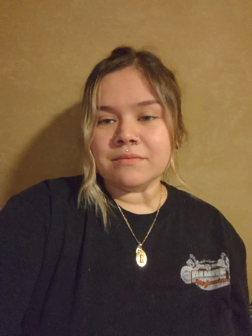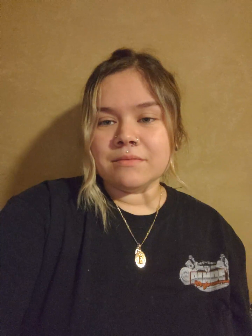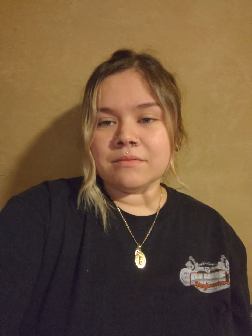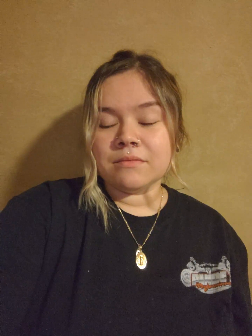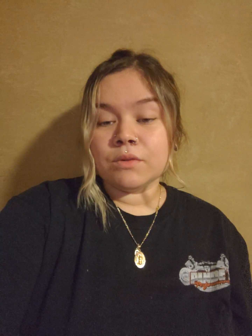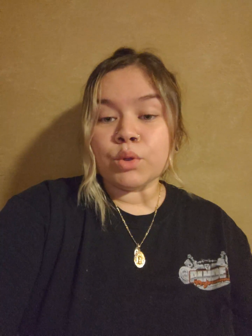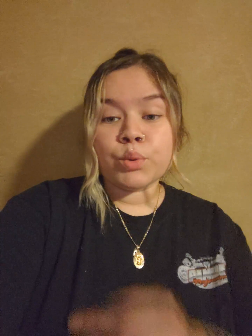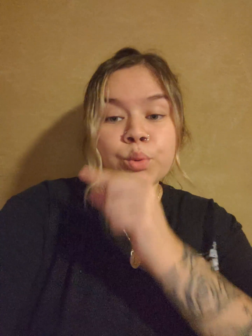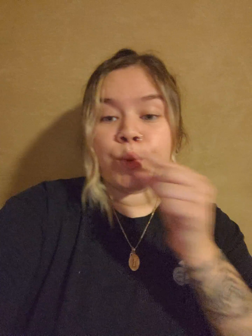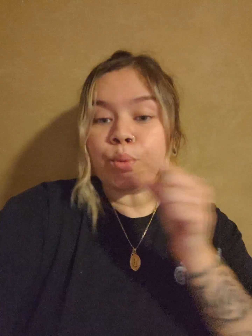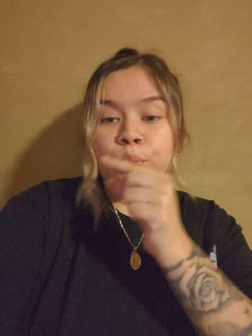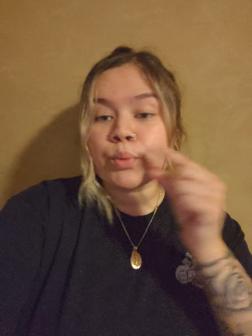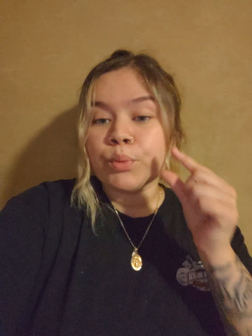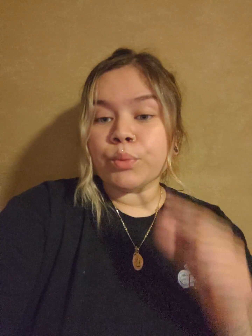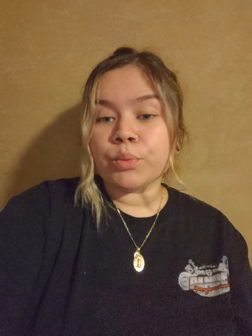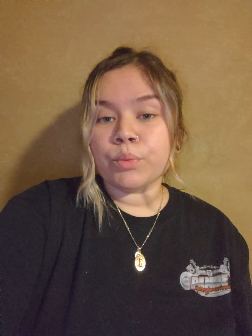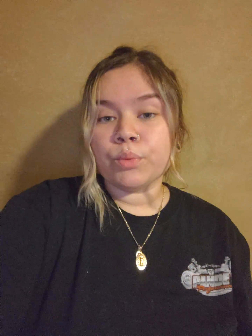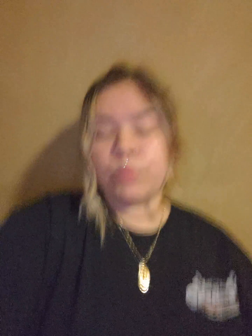glue